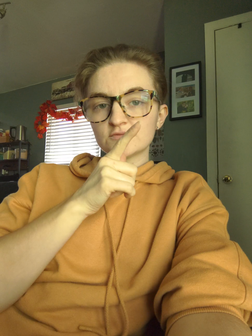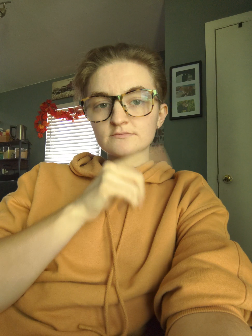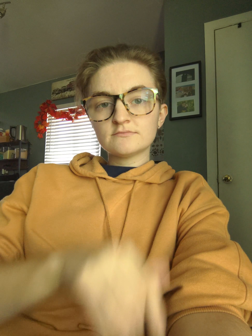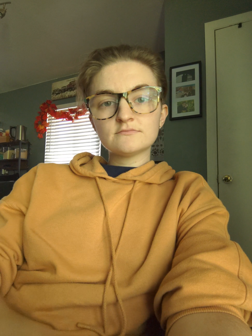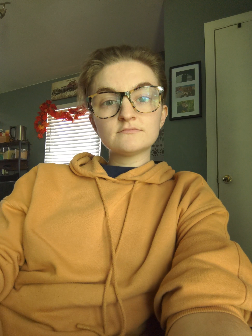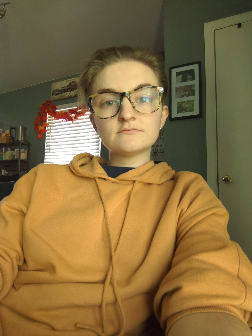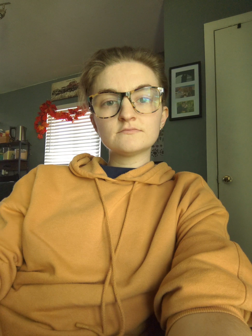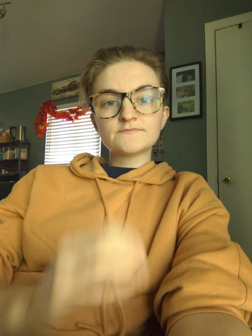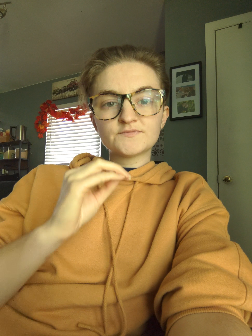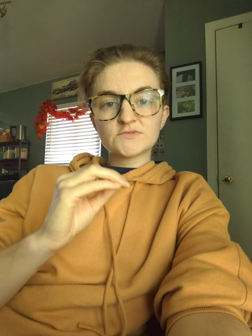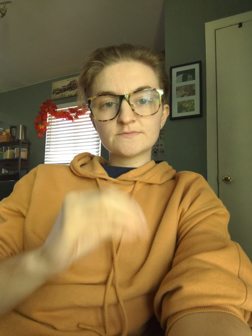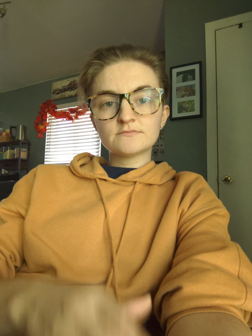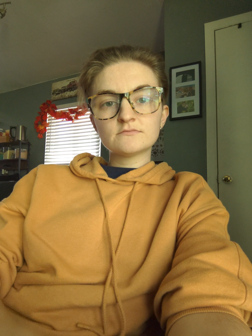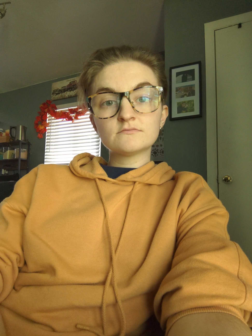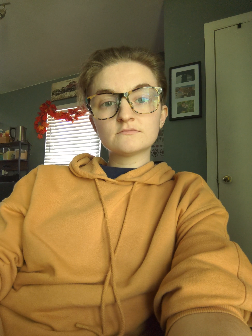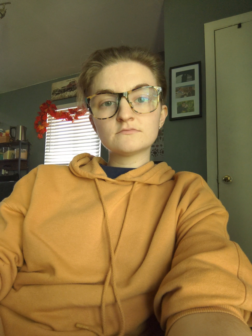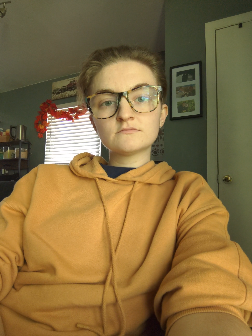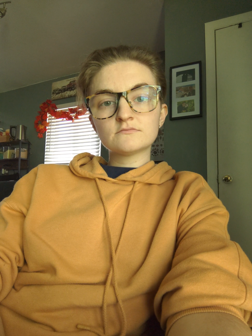fix